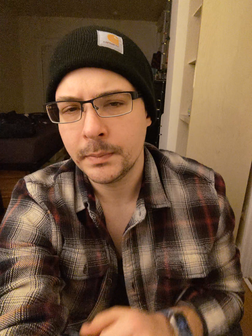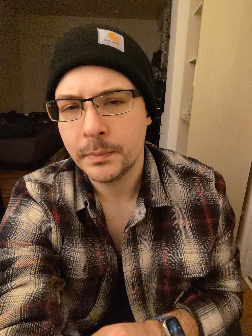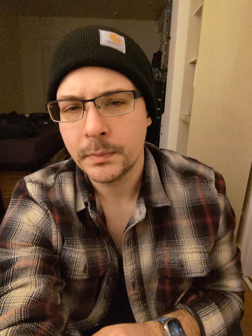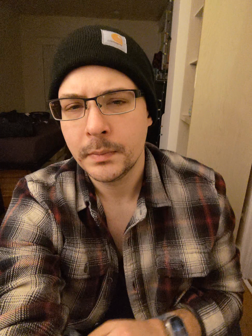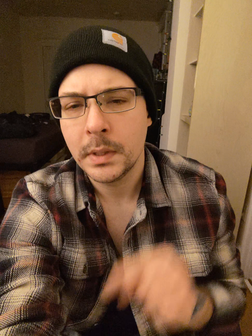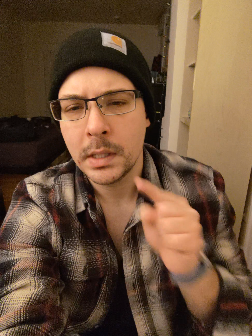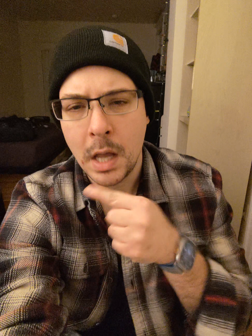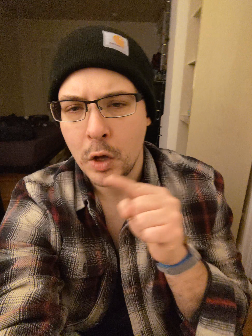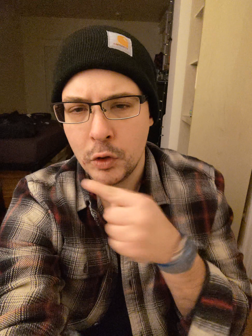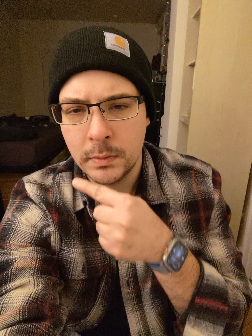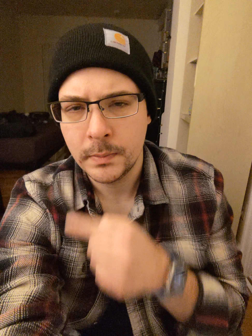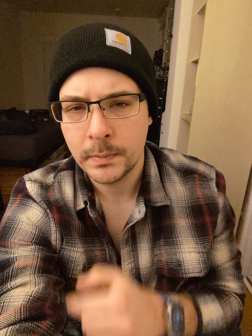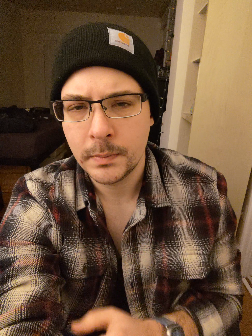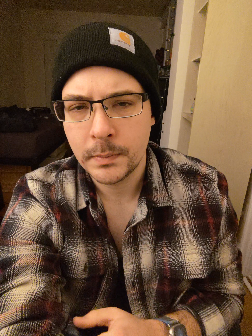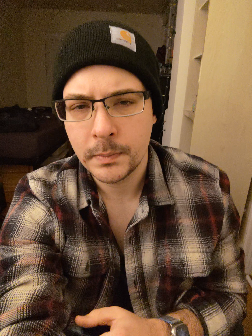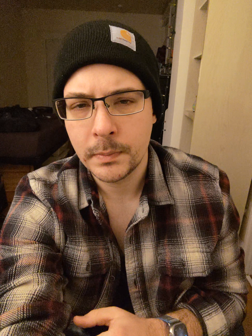carrot